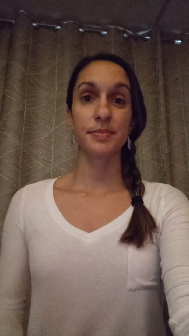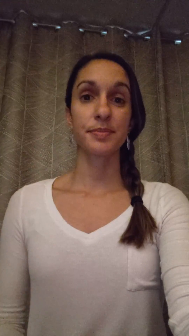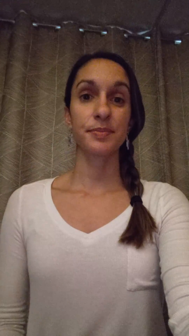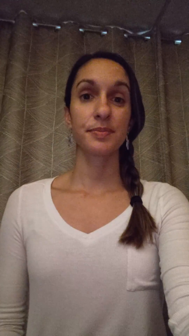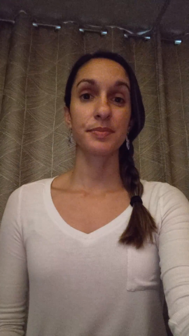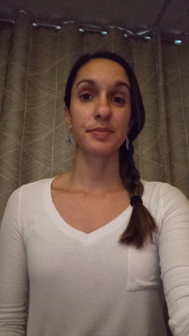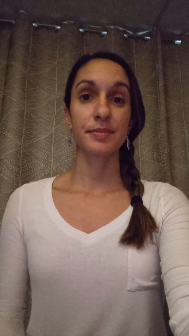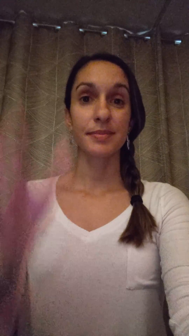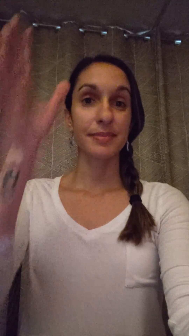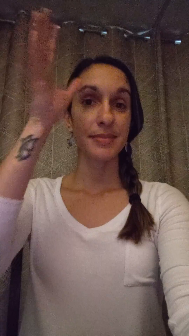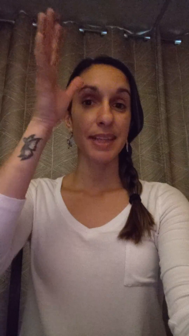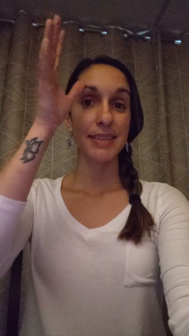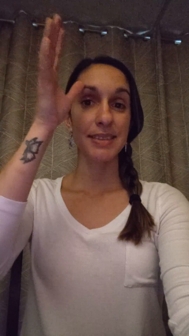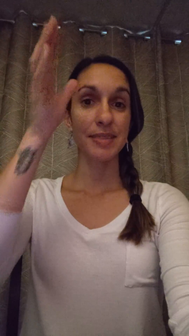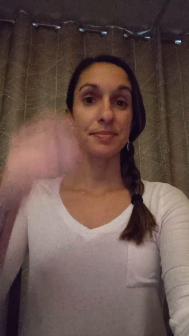daddy